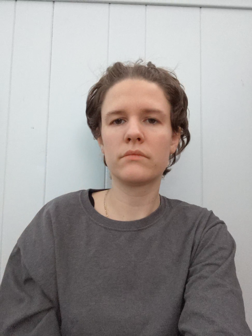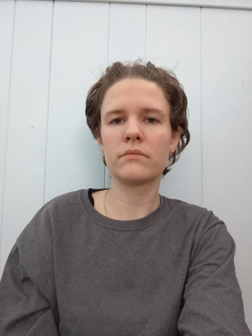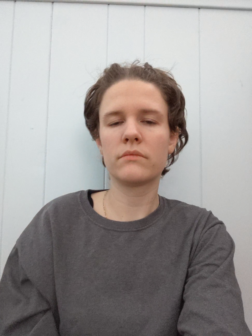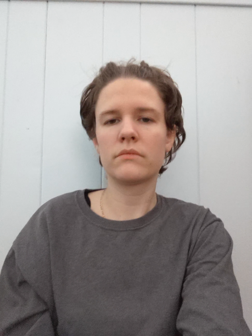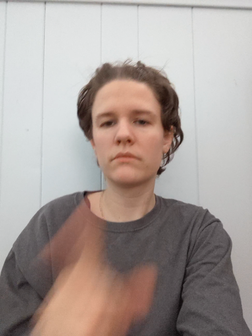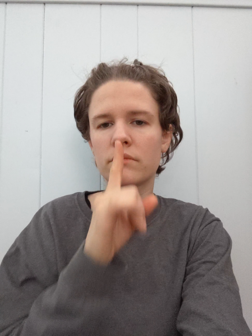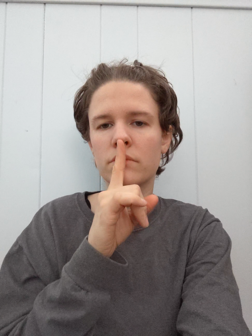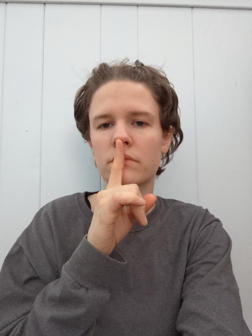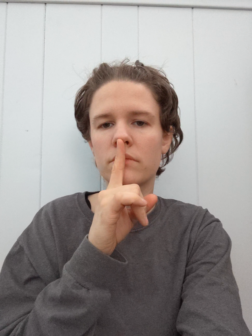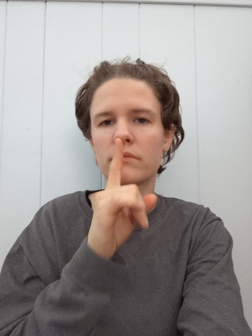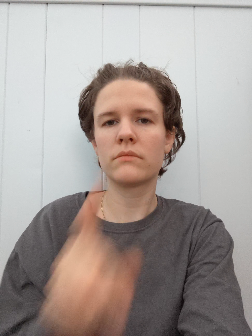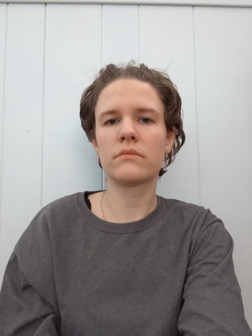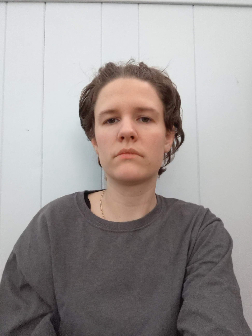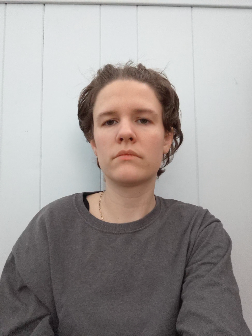shhh